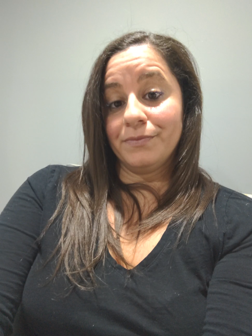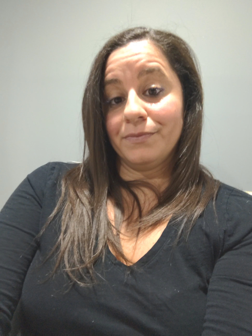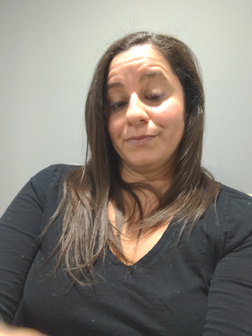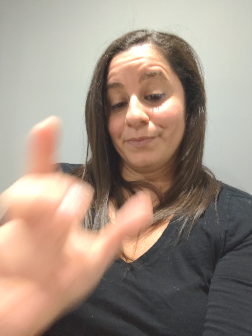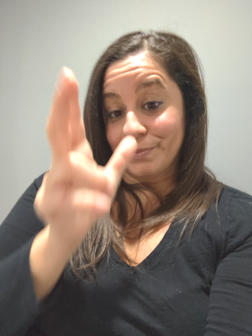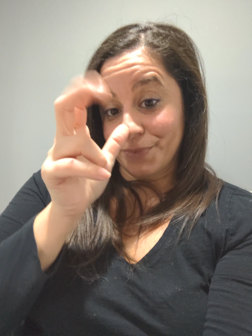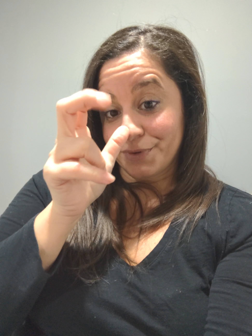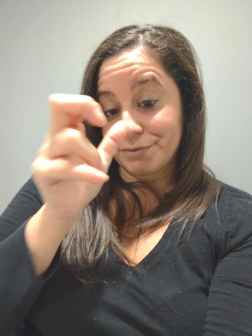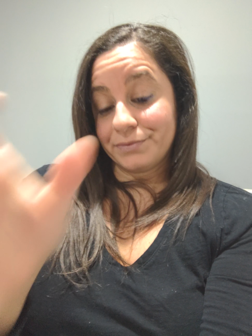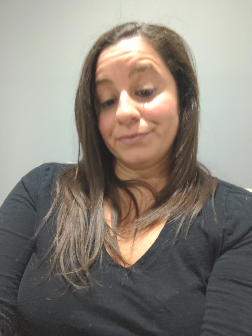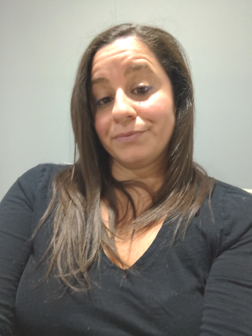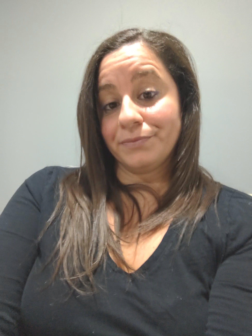bug